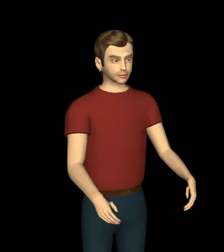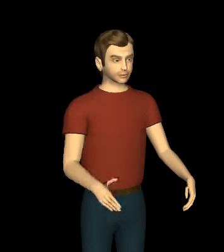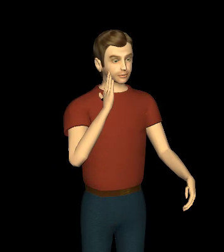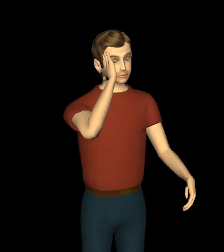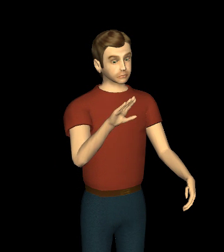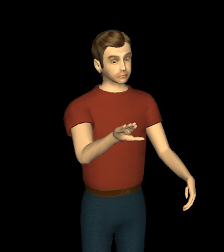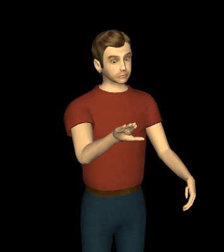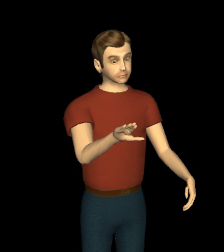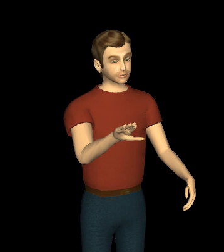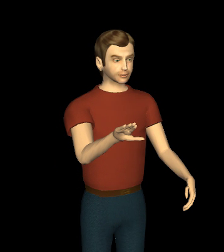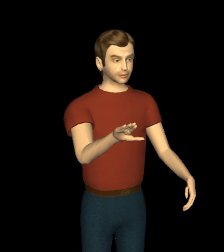لا أعلم